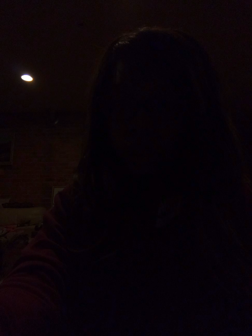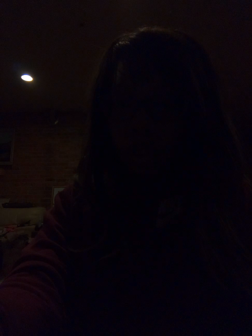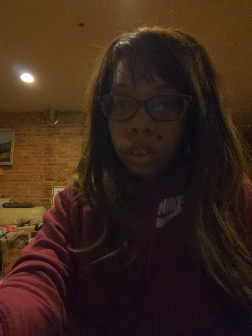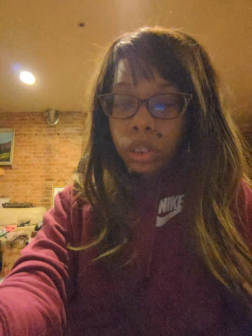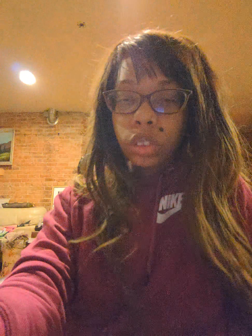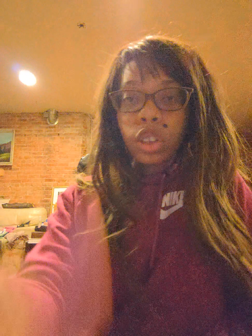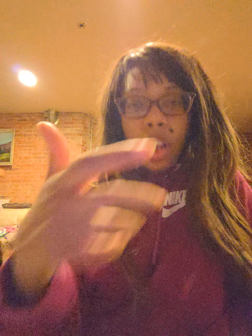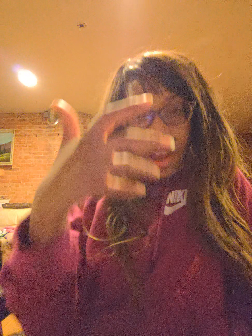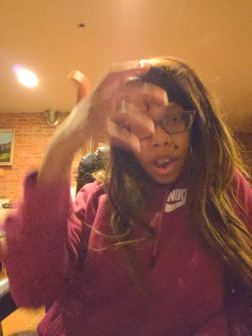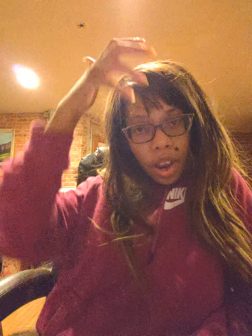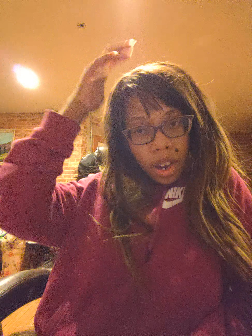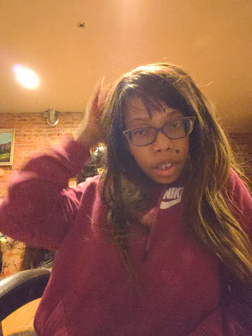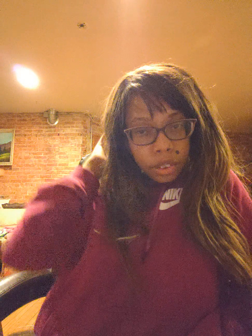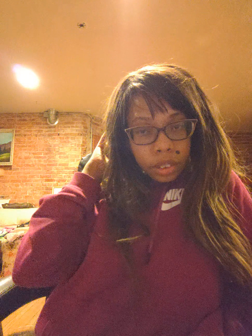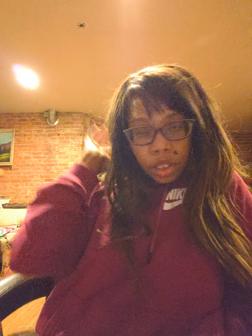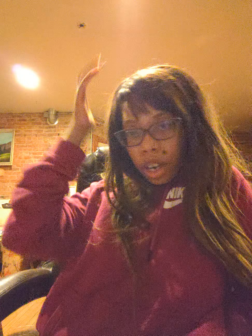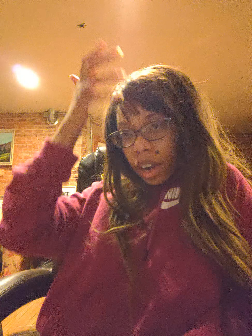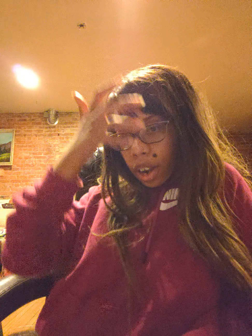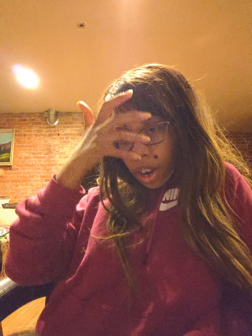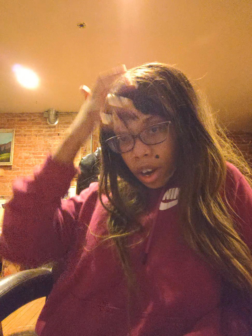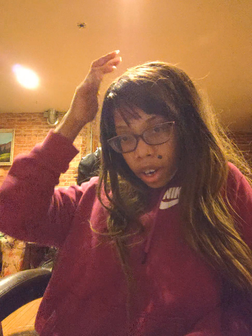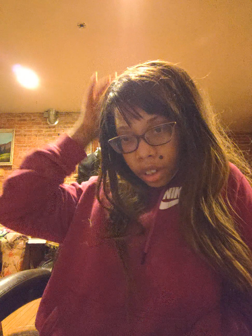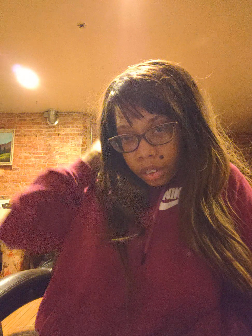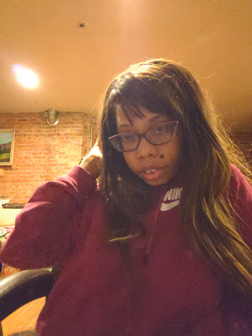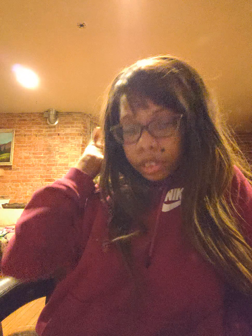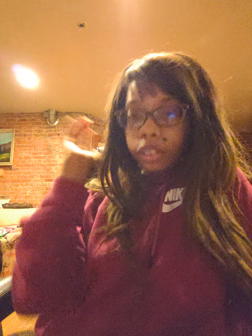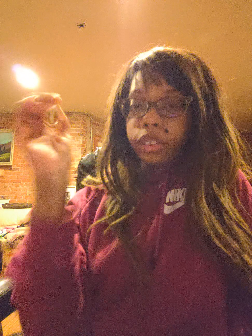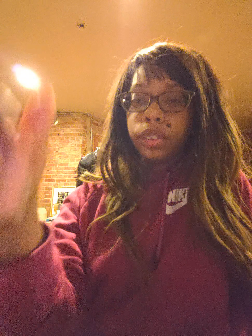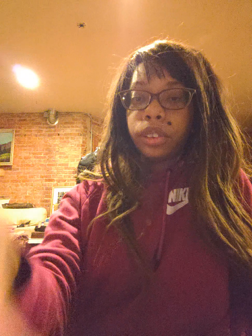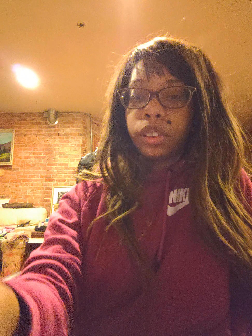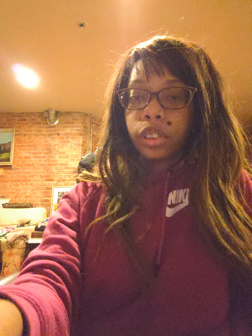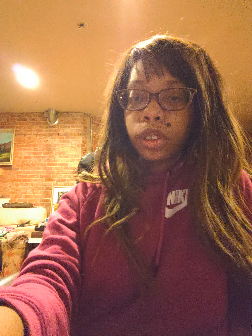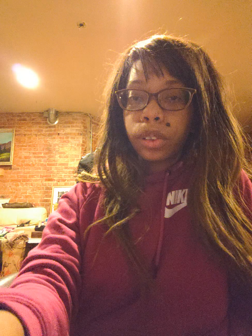lion